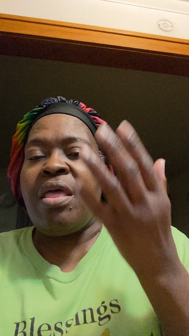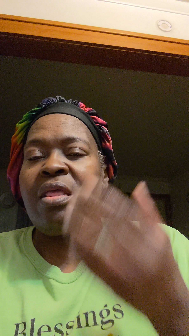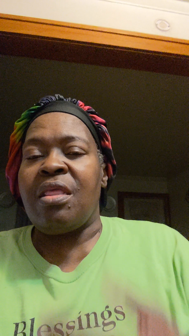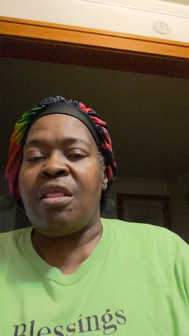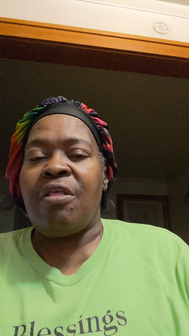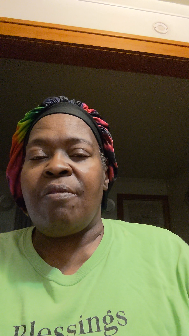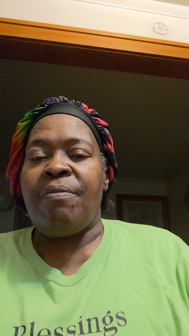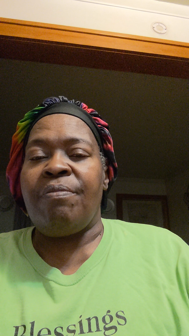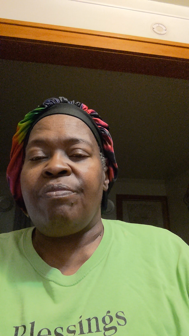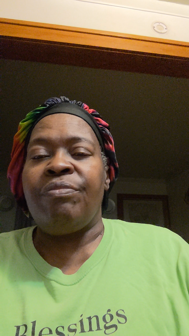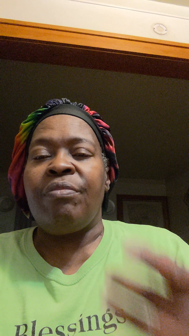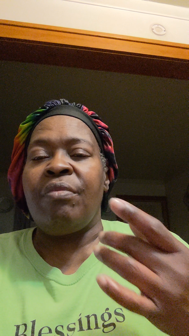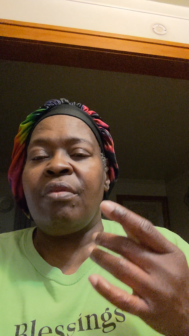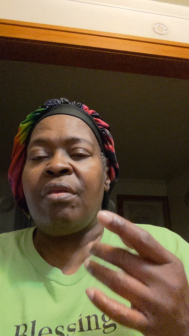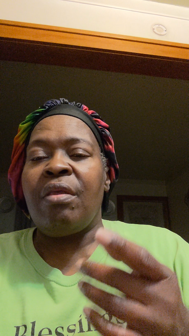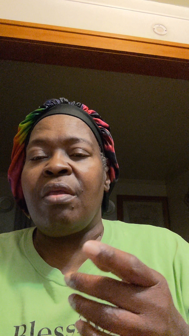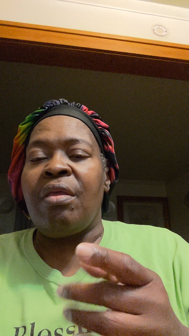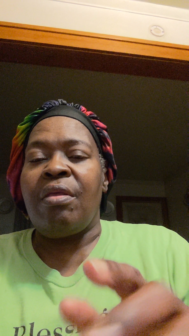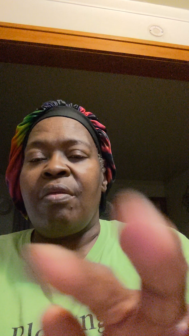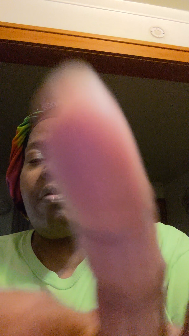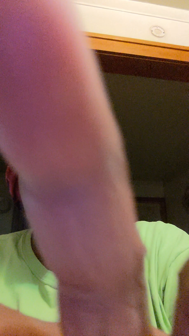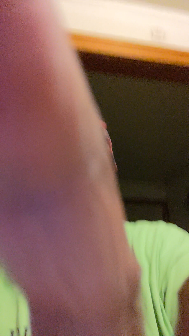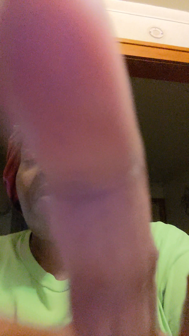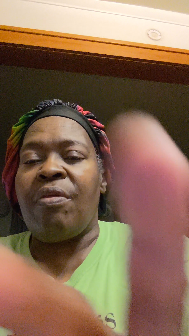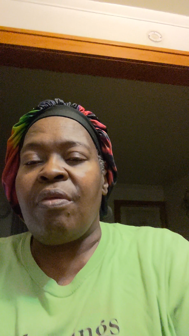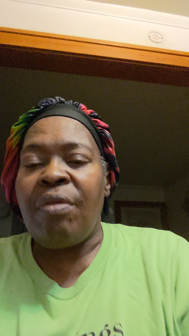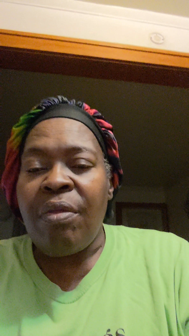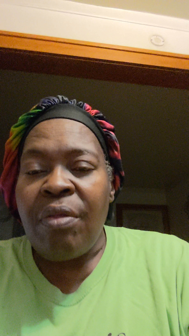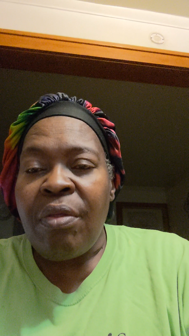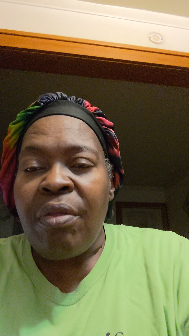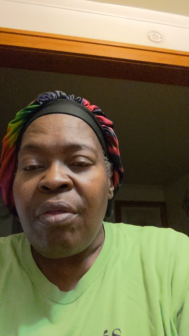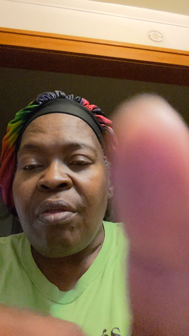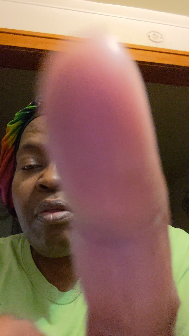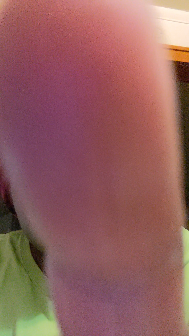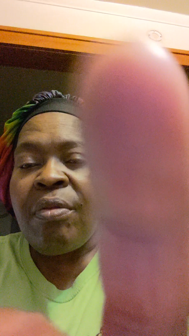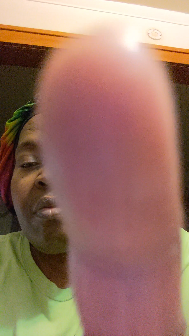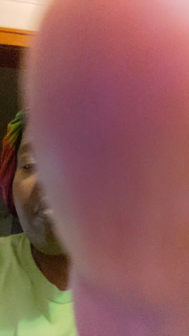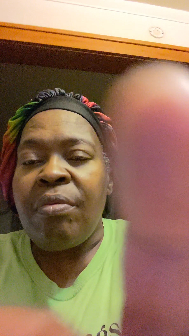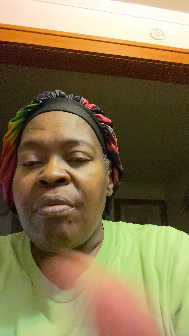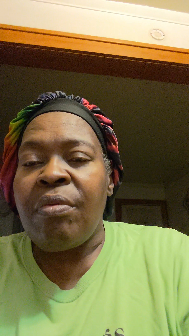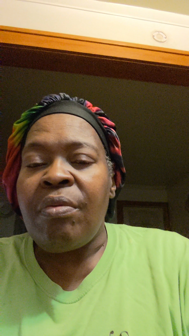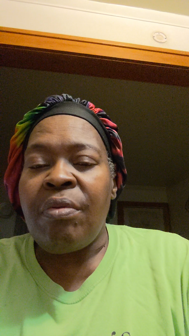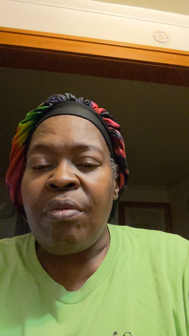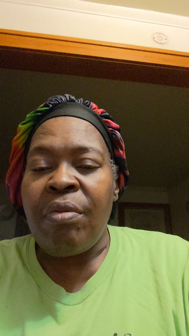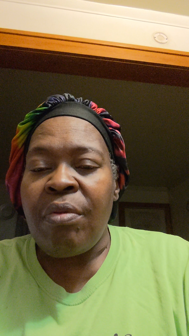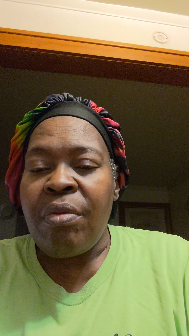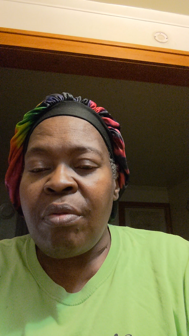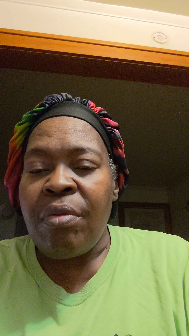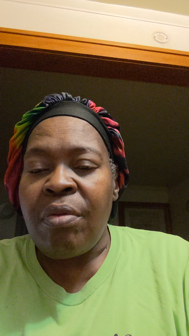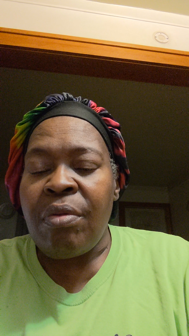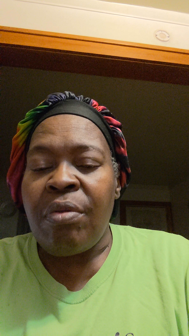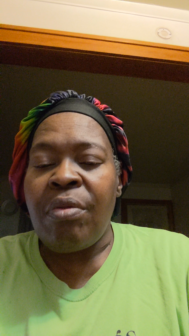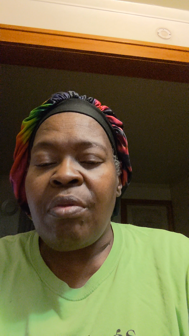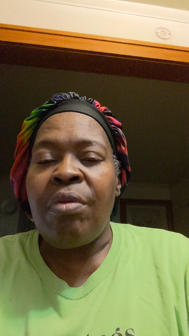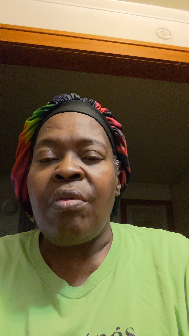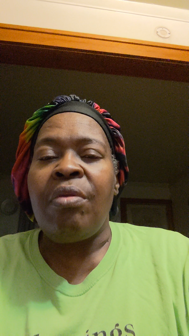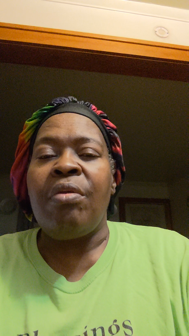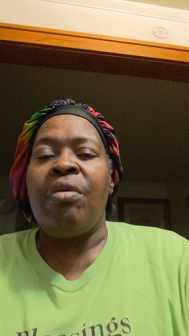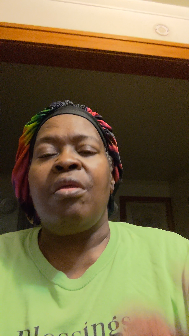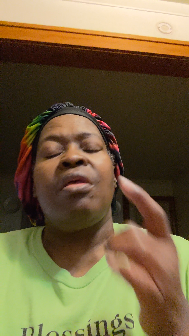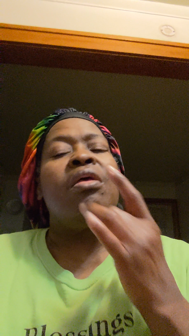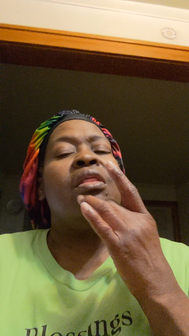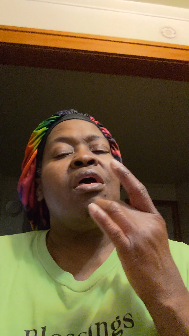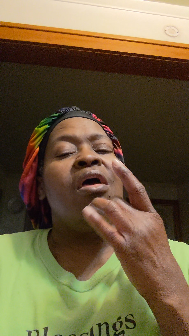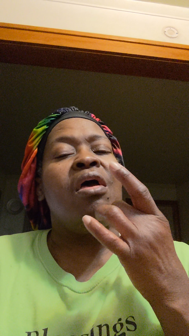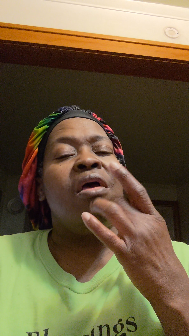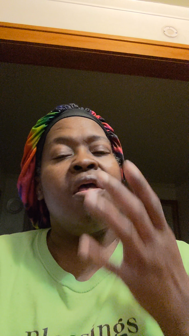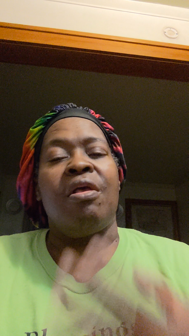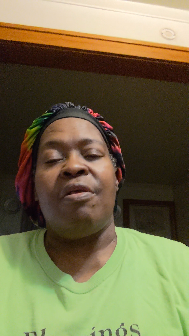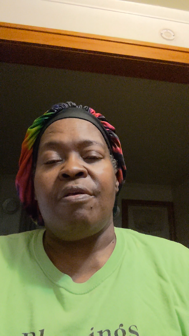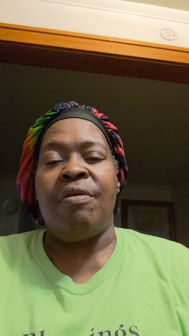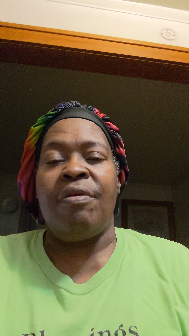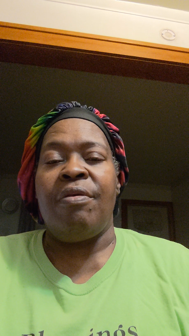light bulb